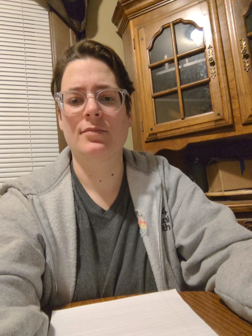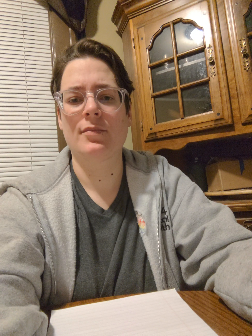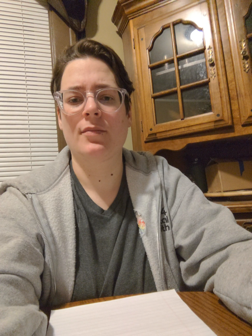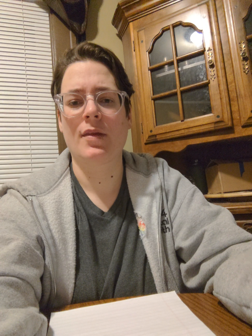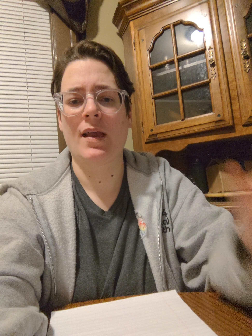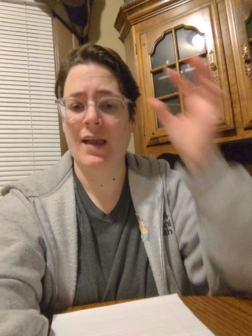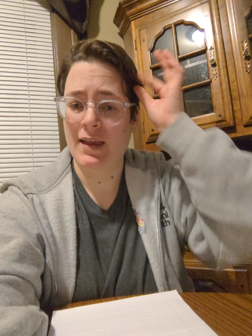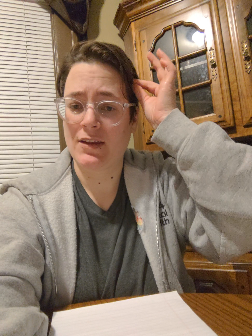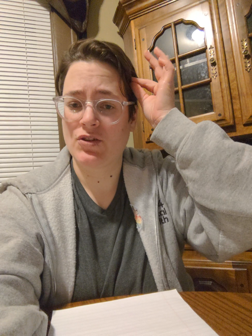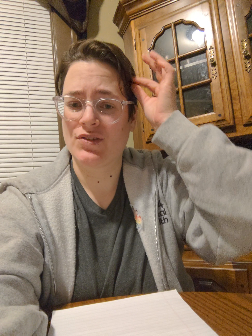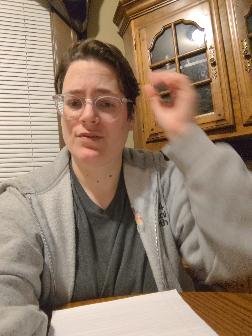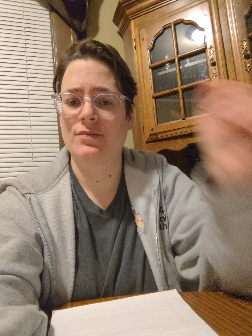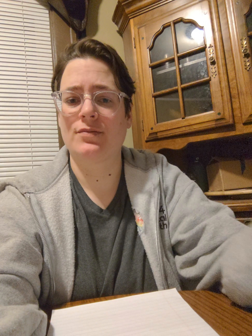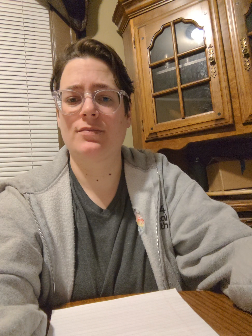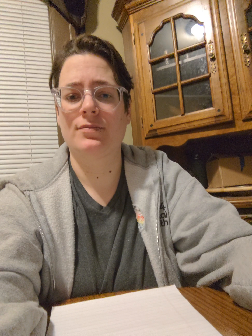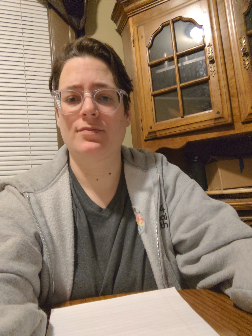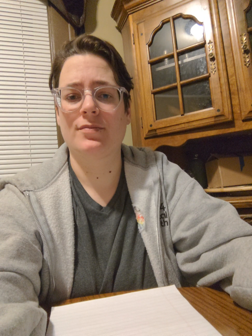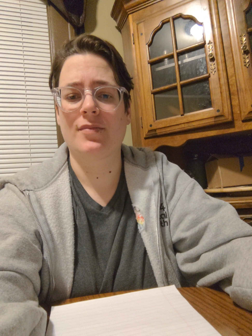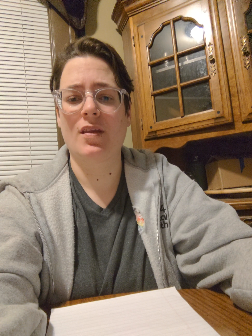hair